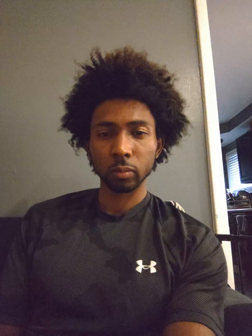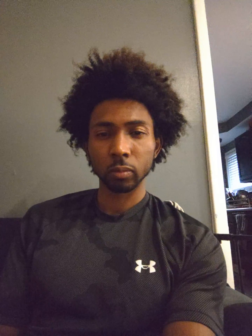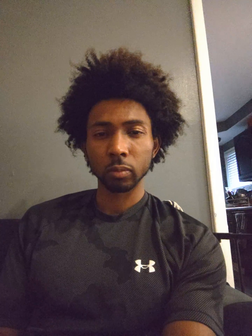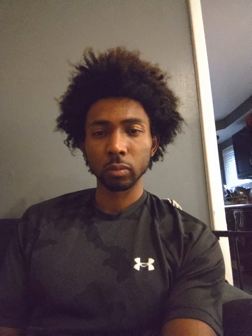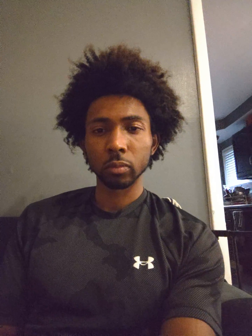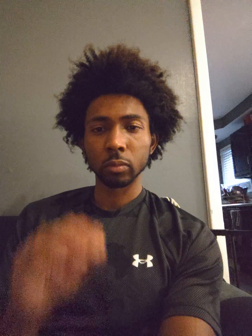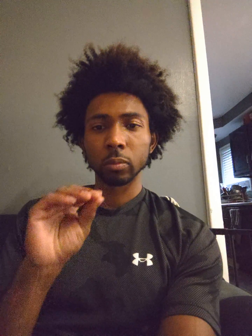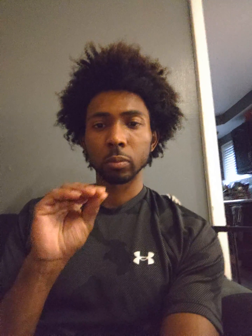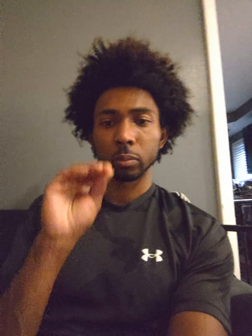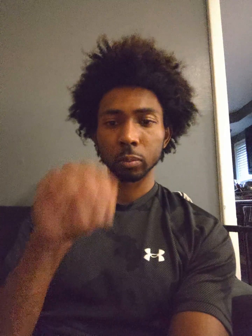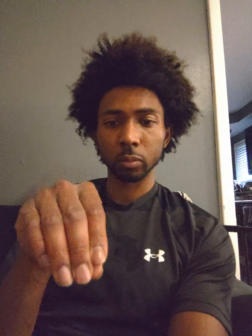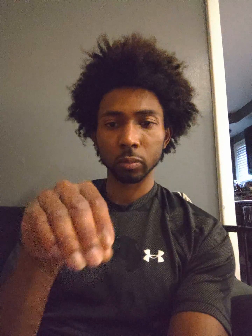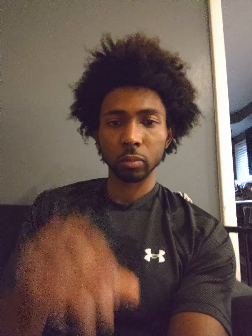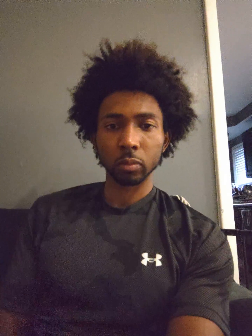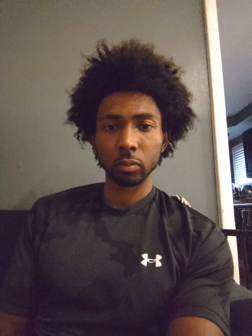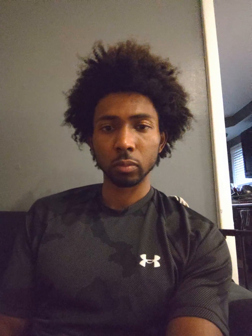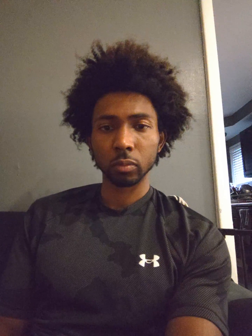put